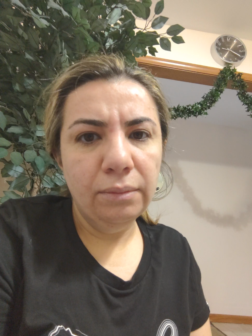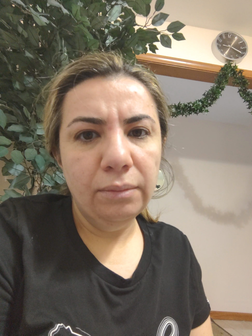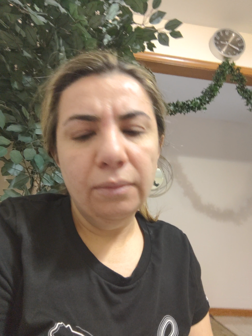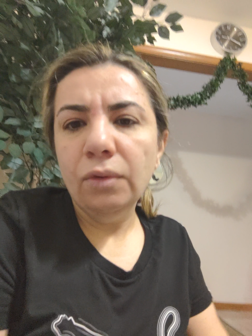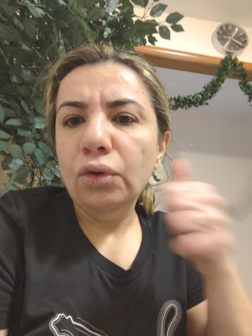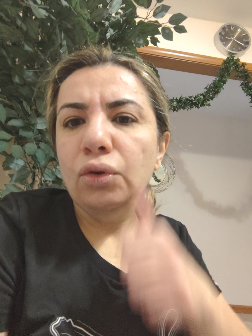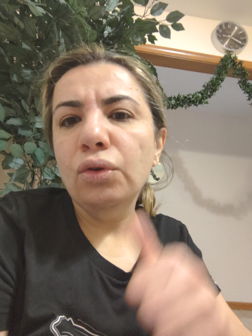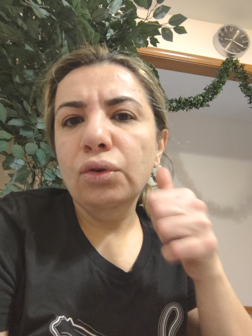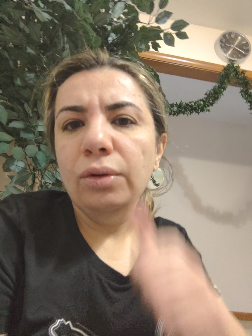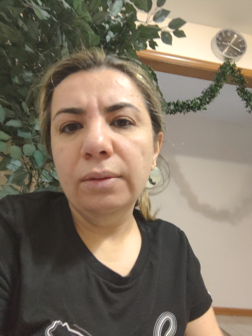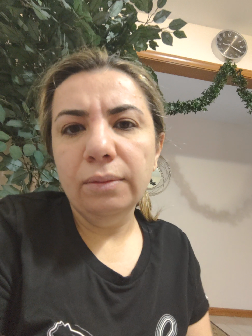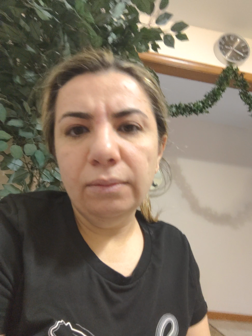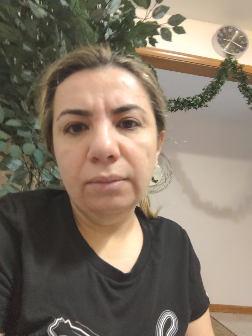girl